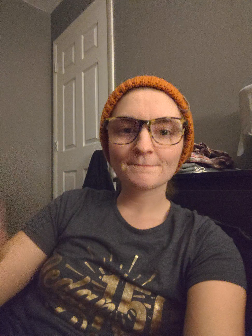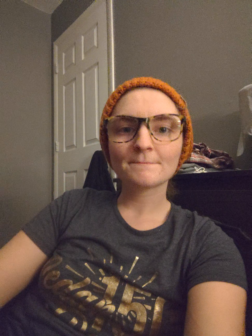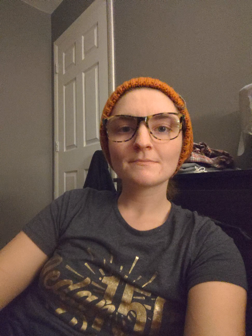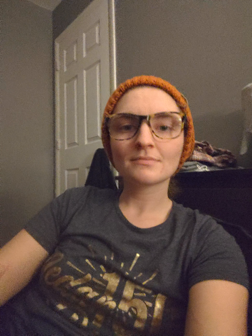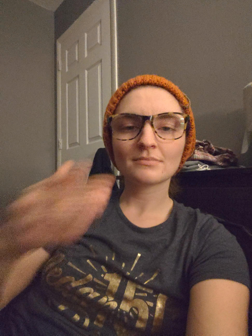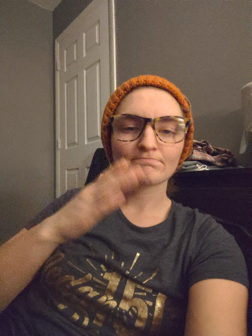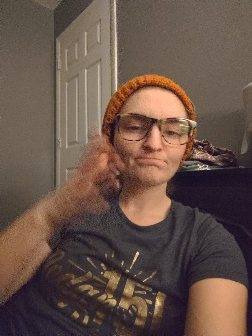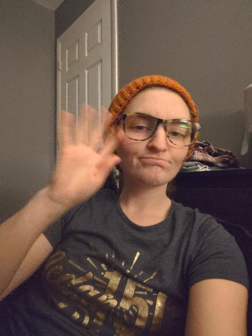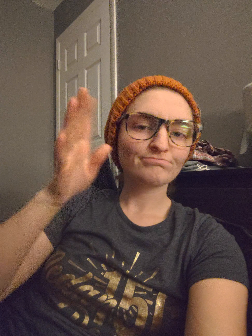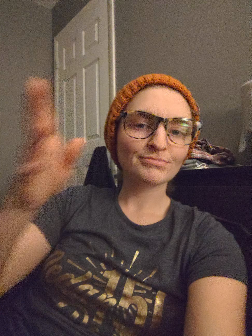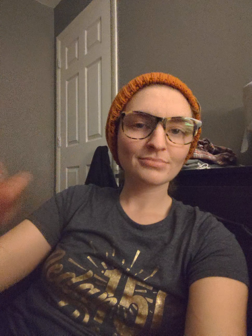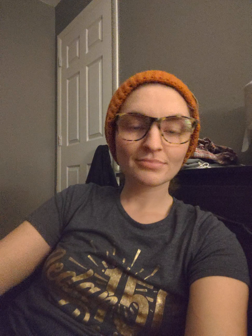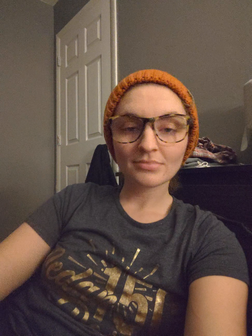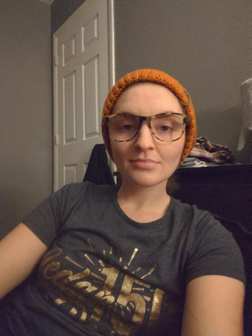pretend